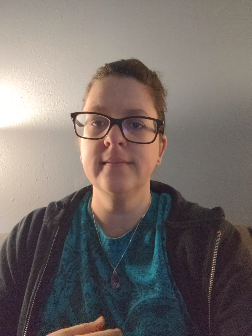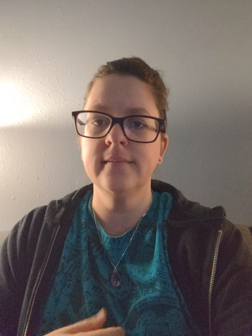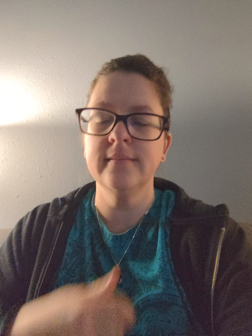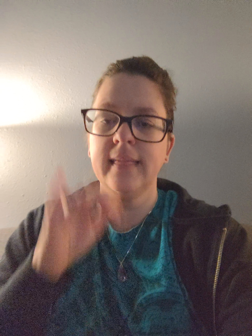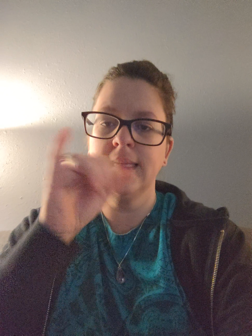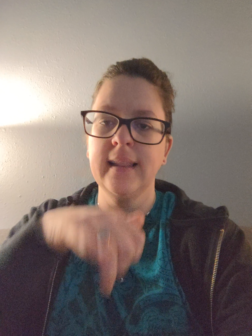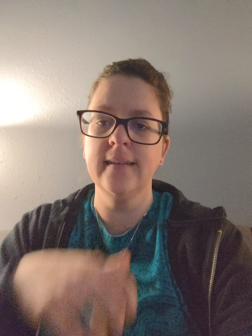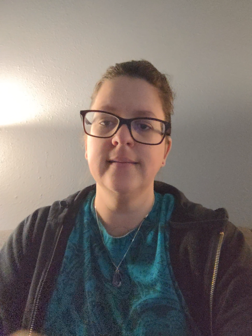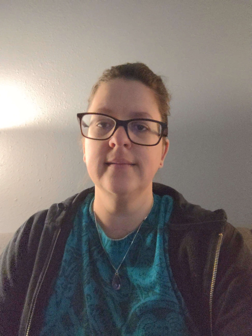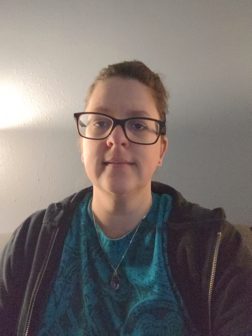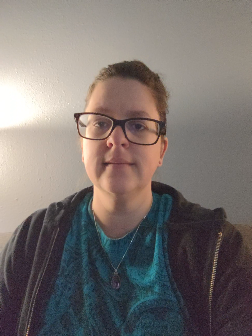that